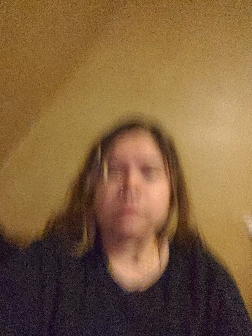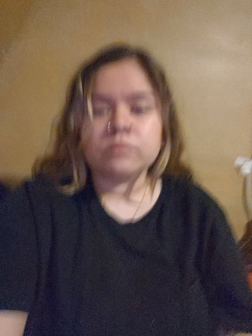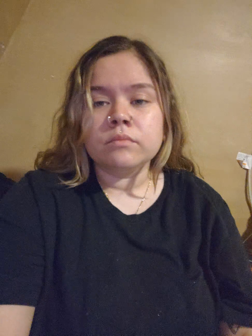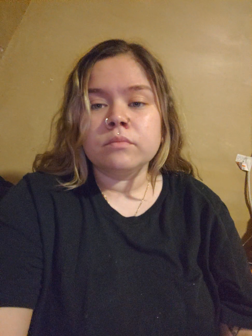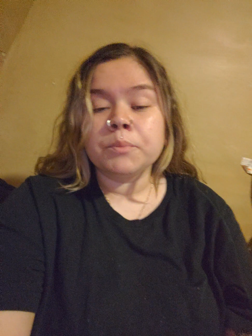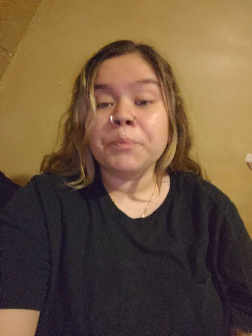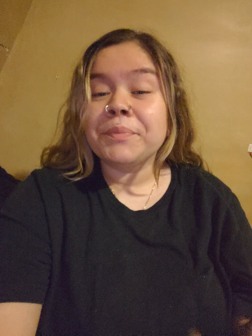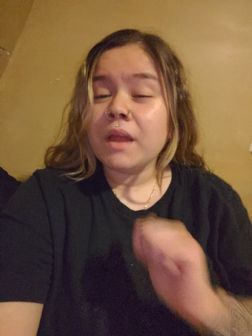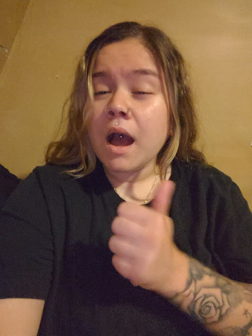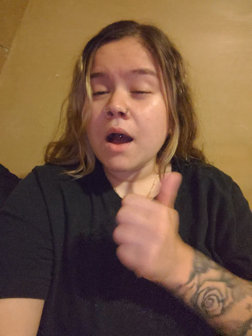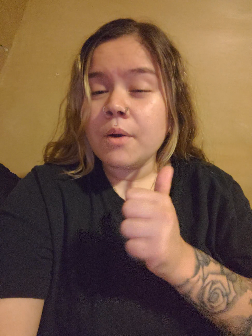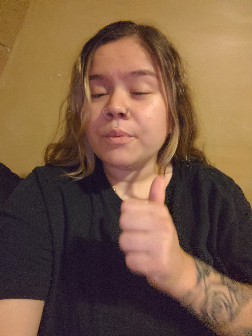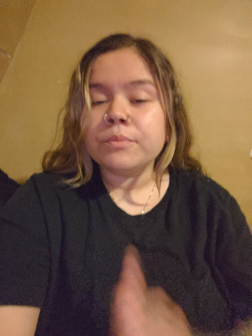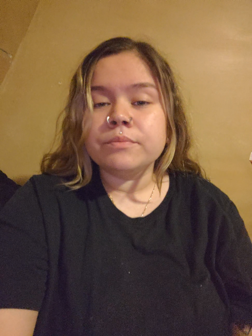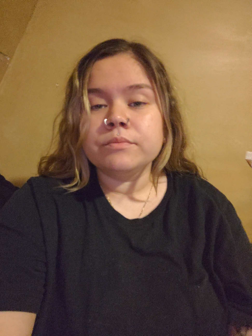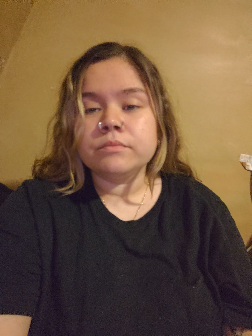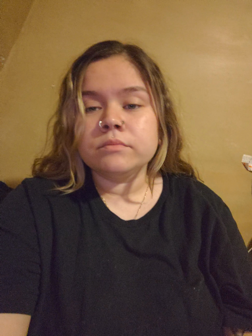how